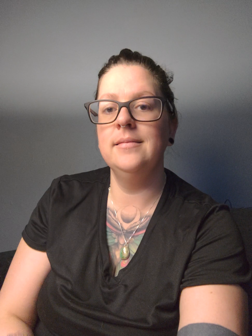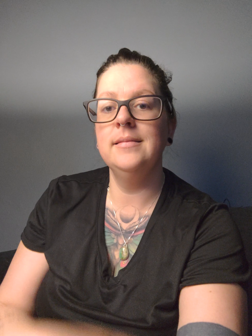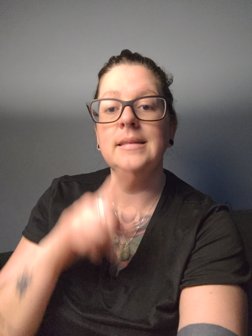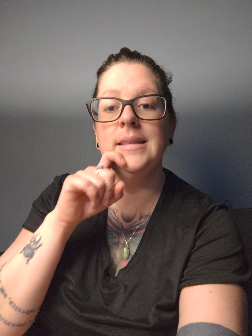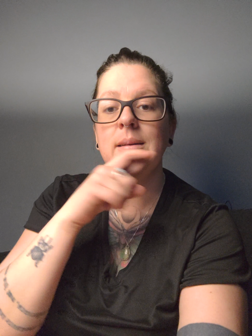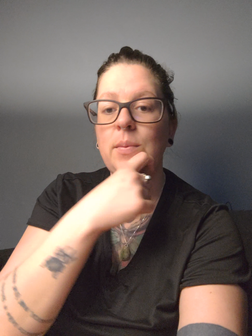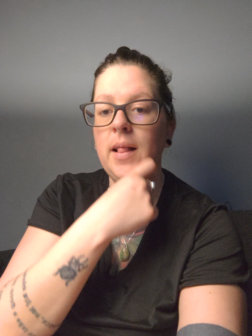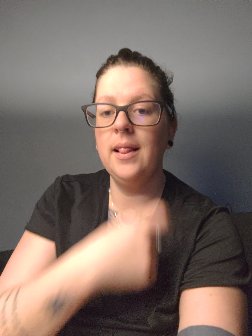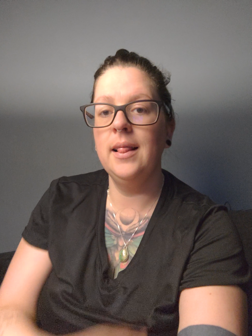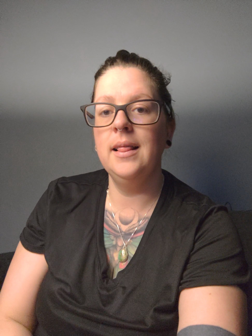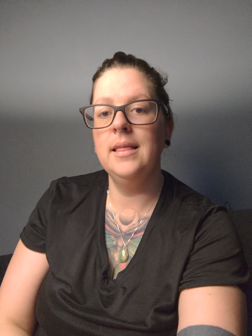cereal